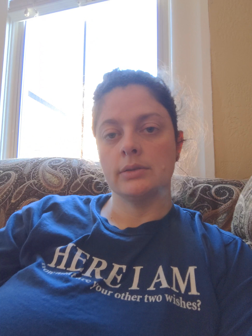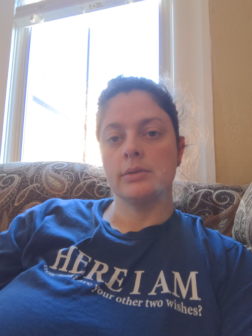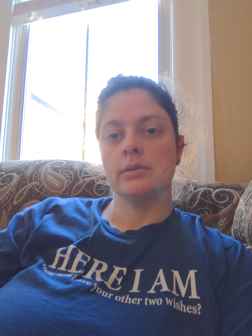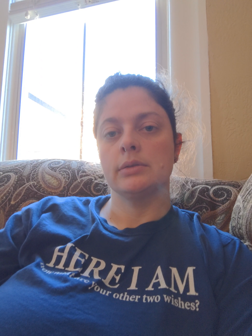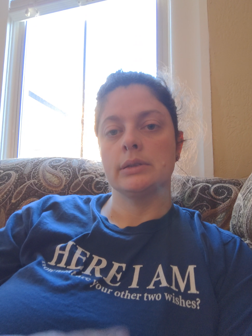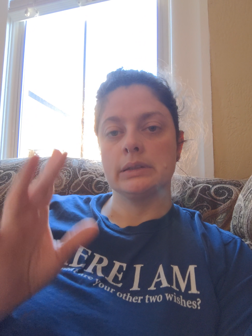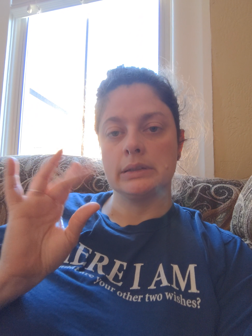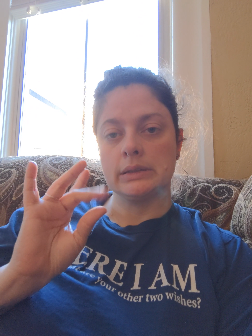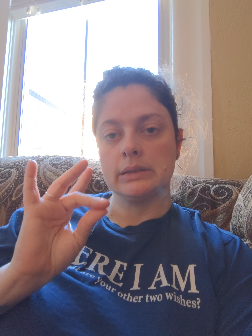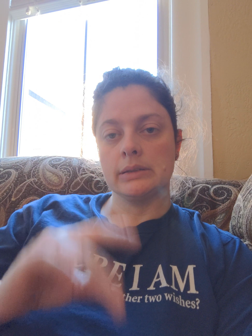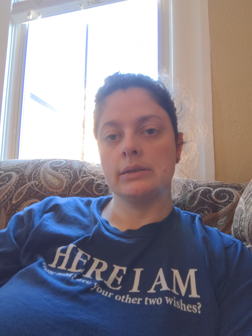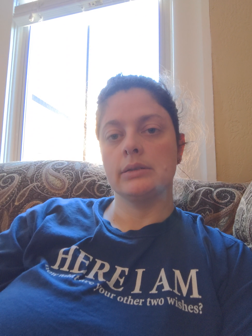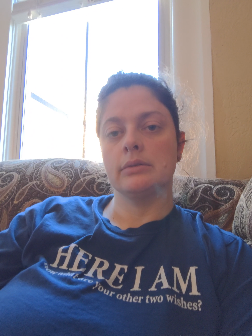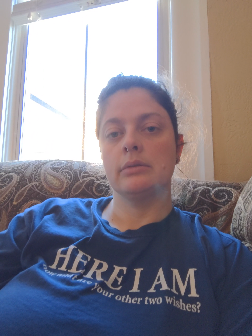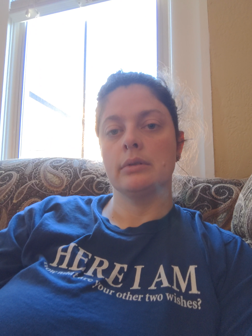sticky